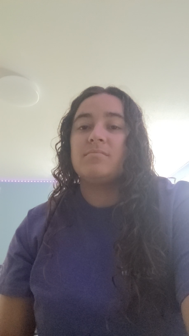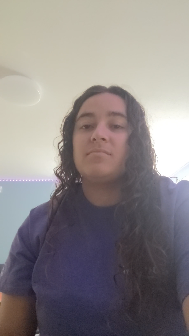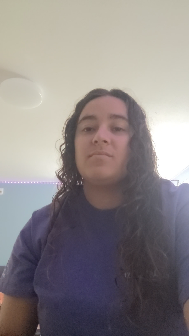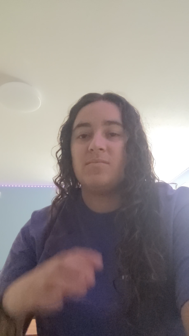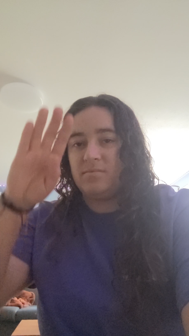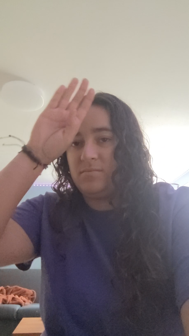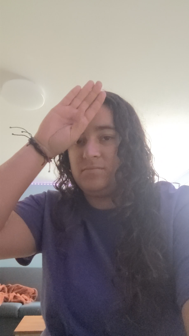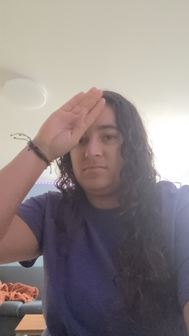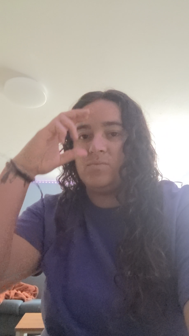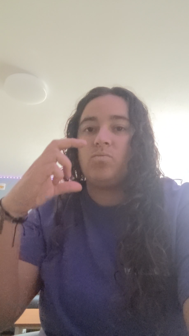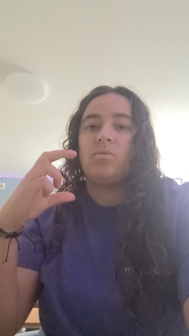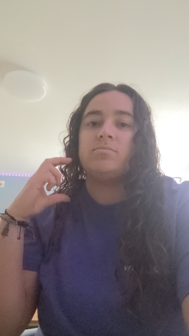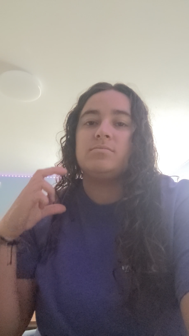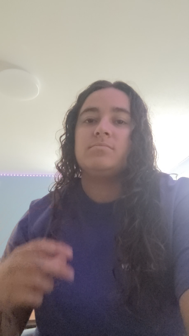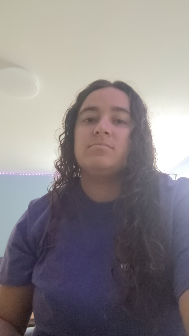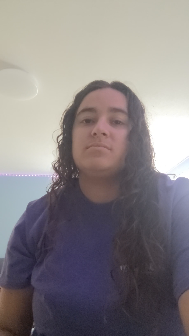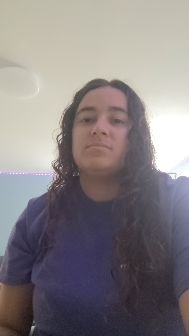fire truck